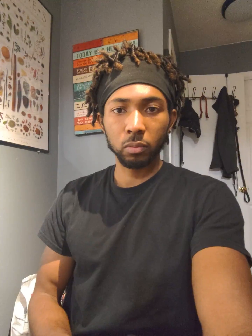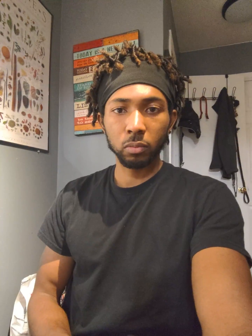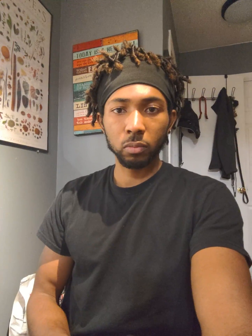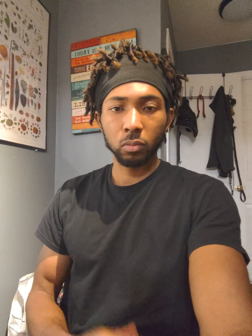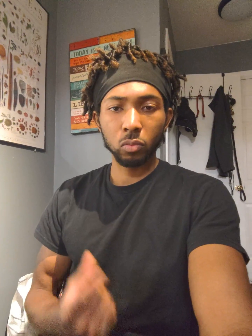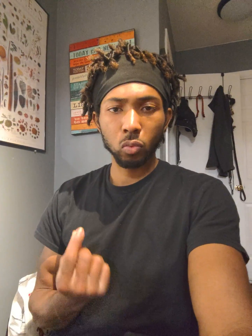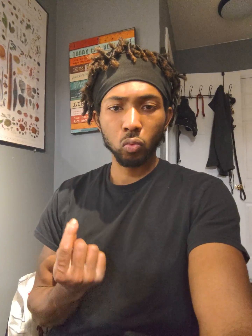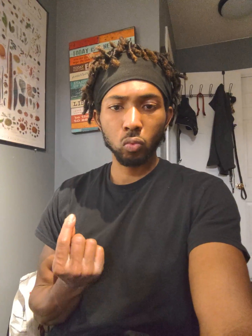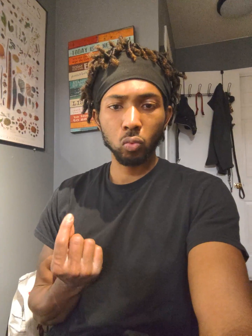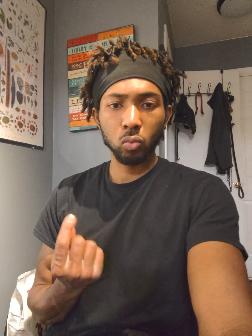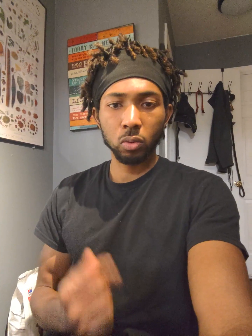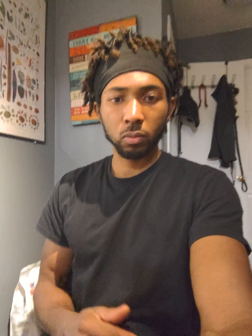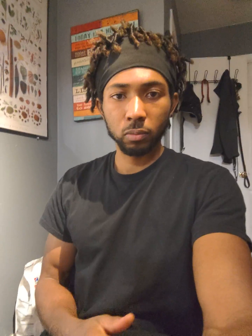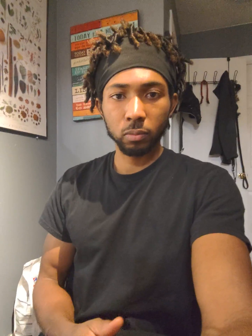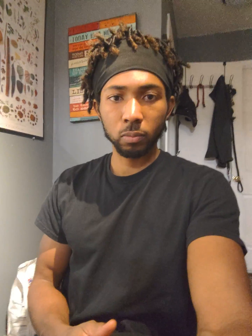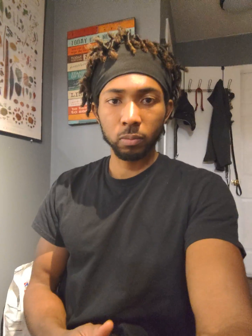do